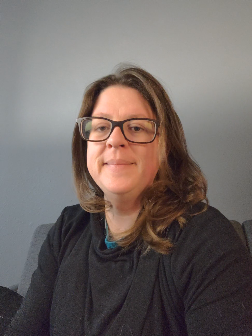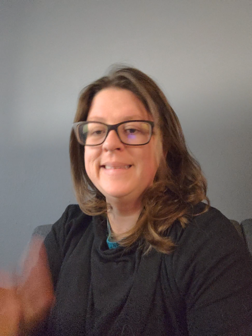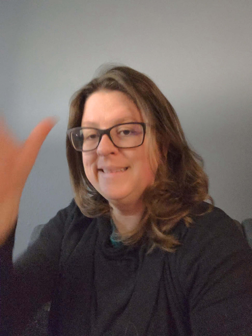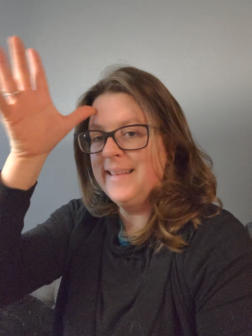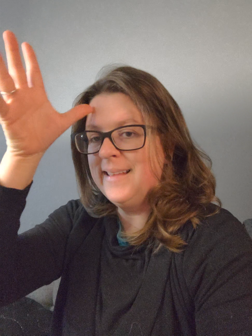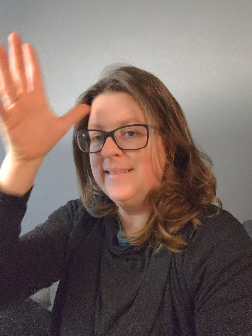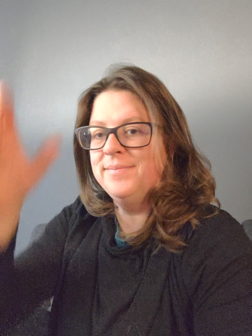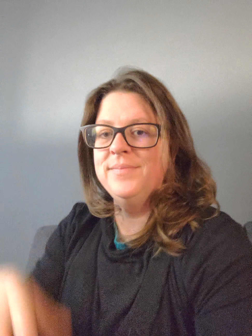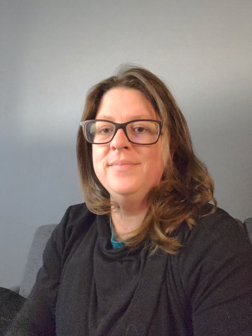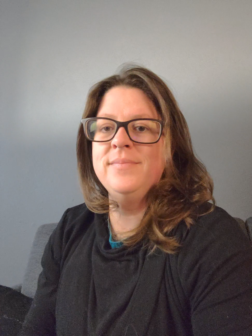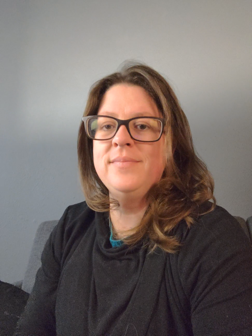dad